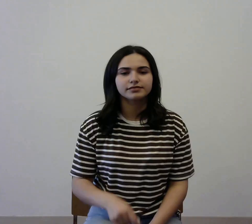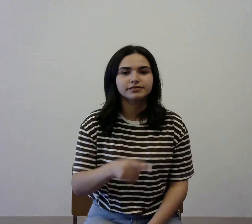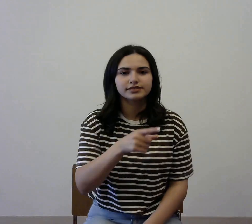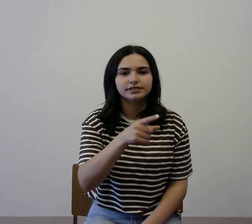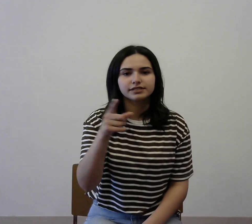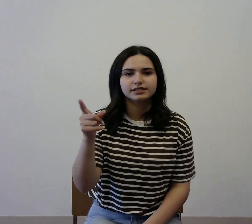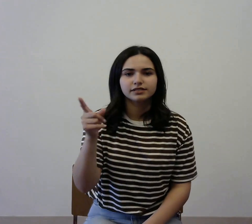siz